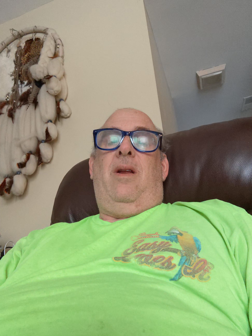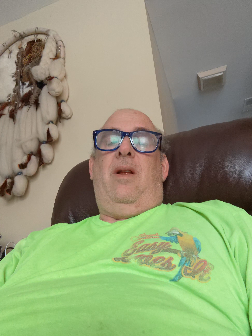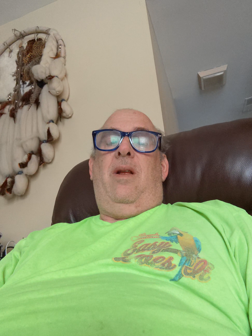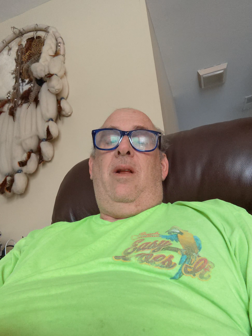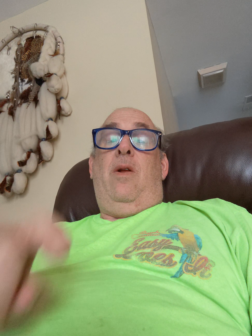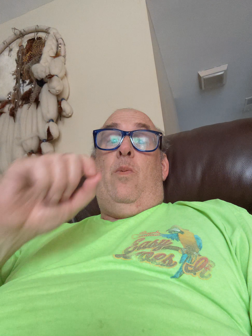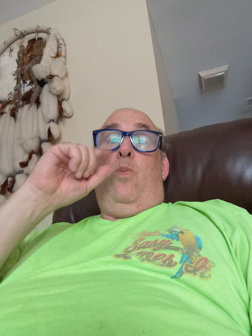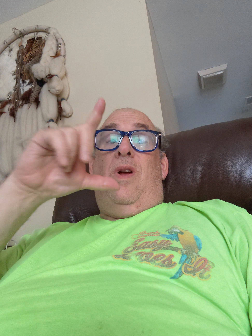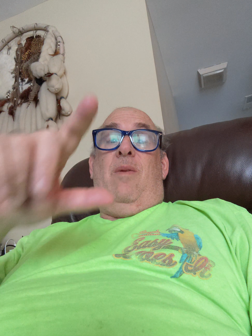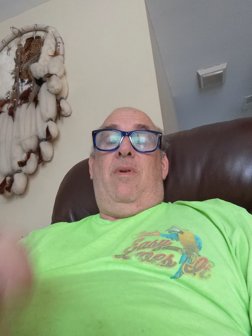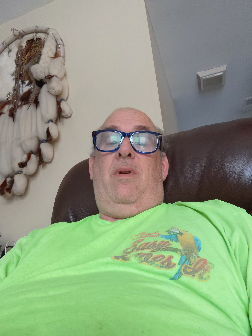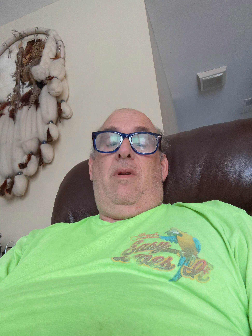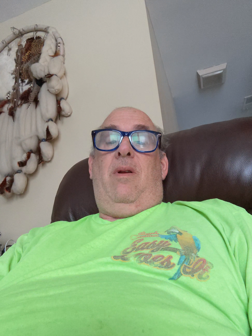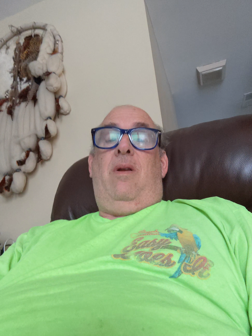awake